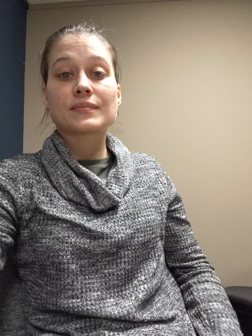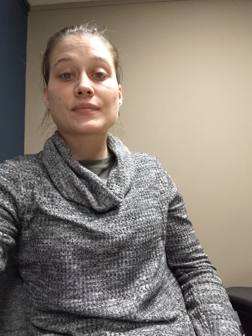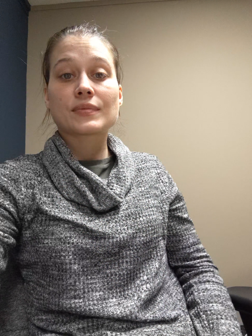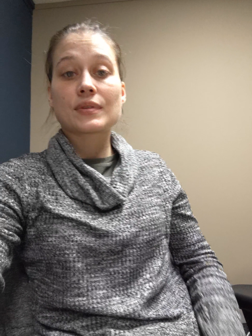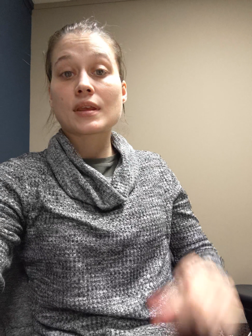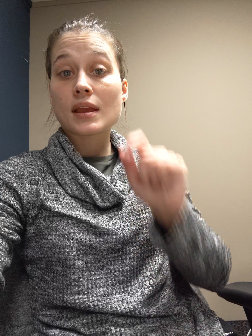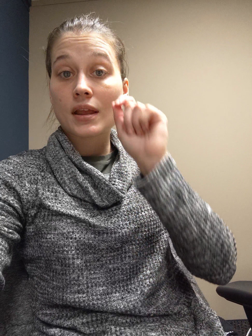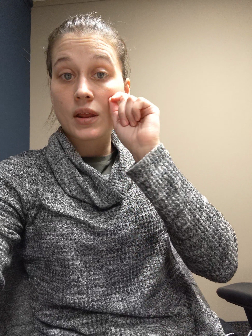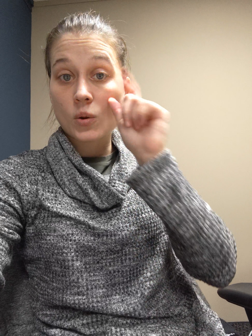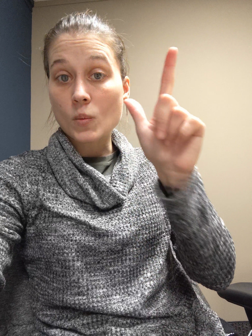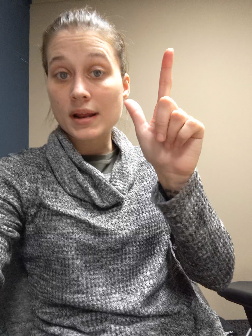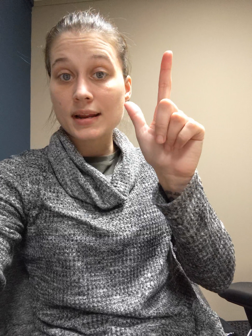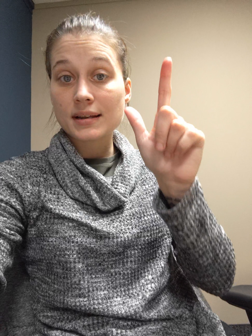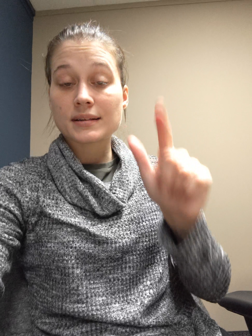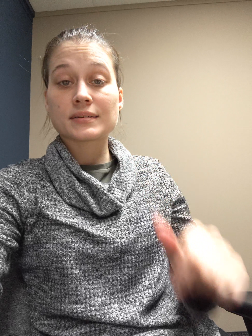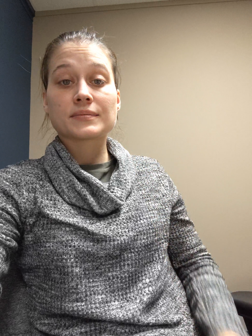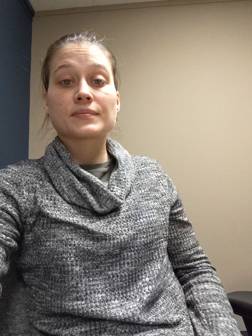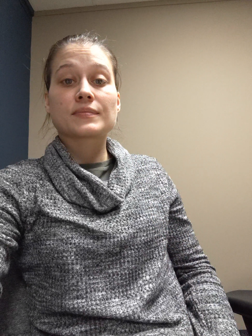awake